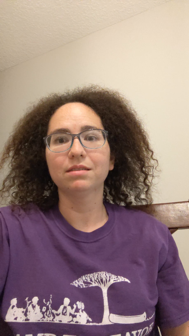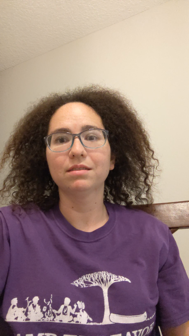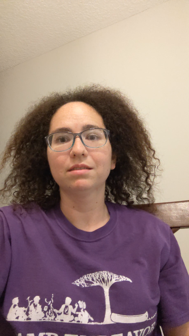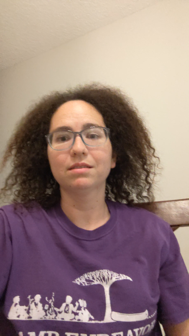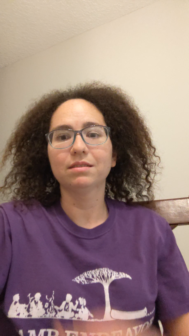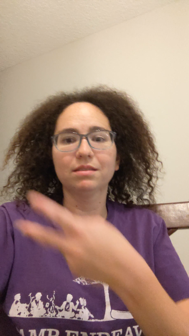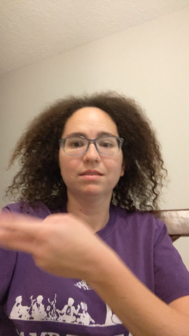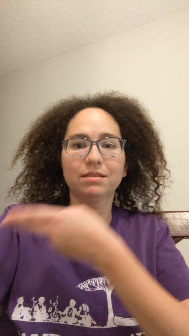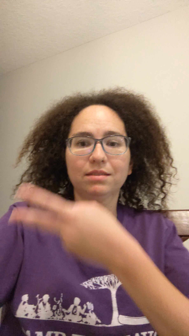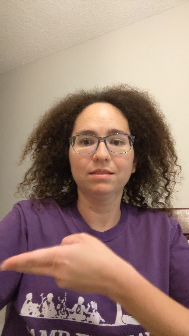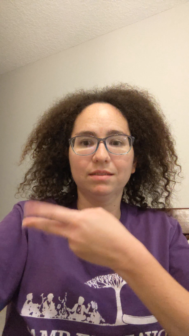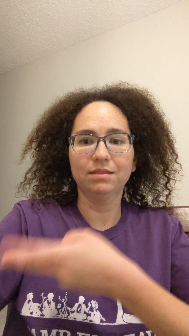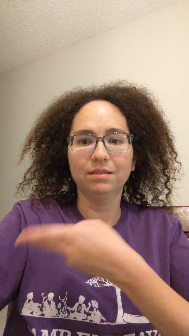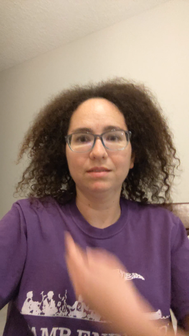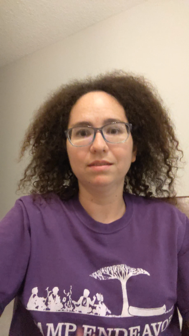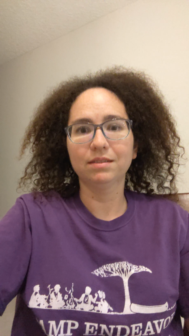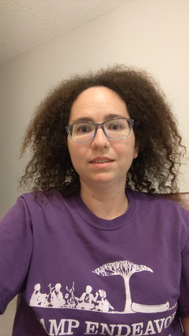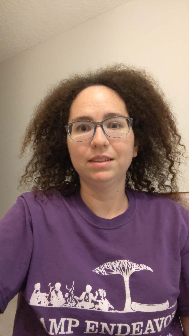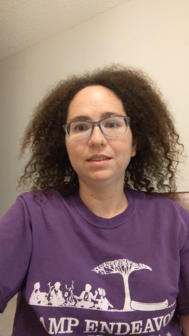sheep